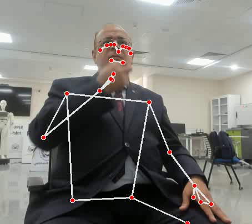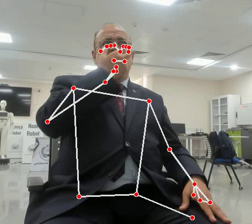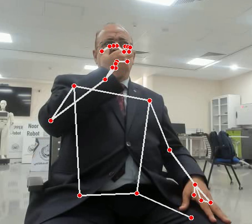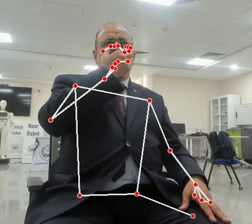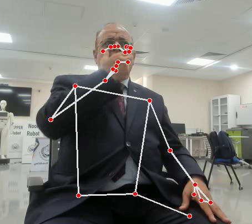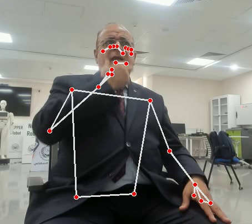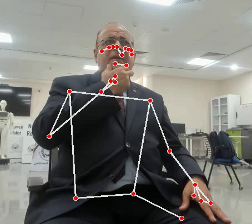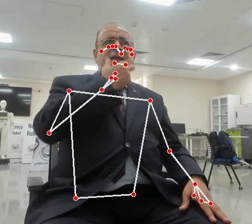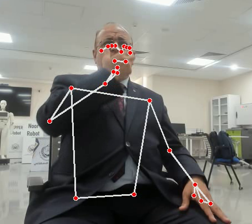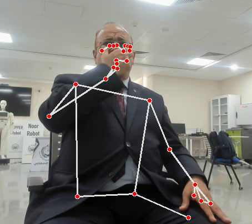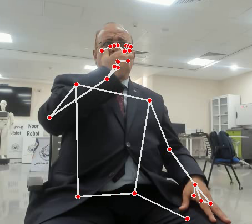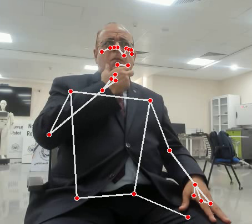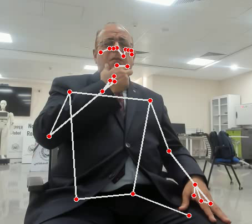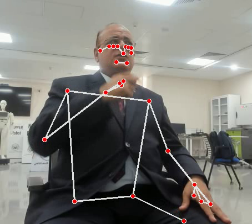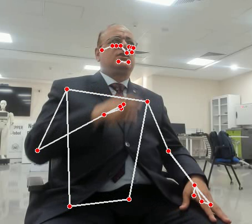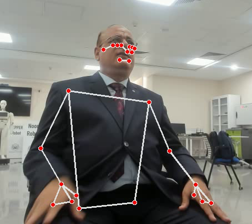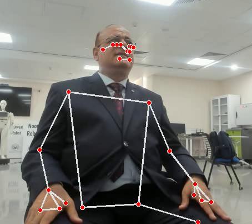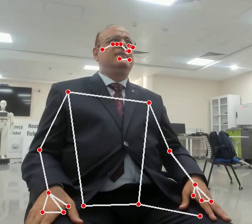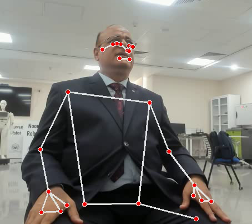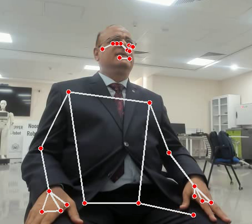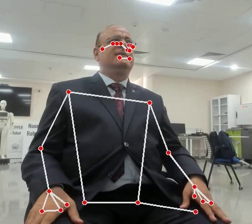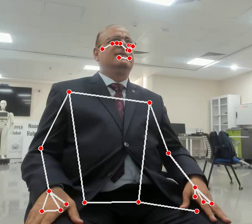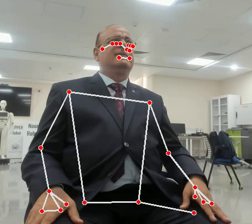yabky